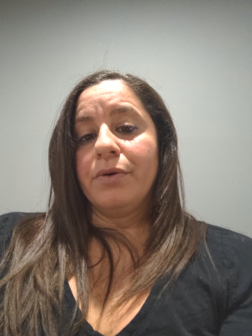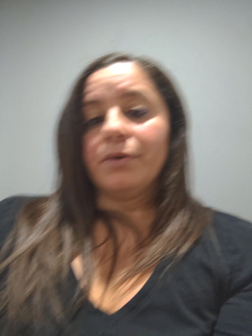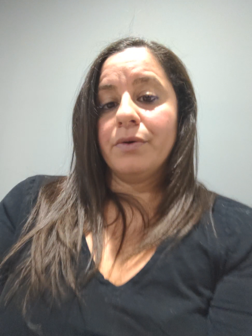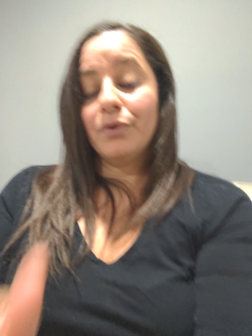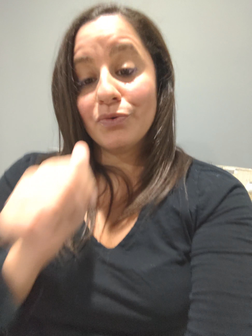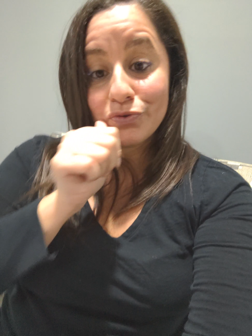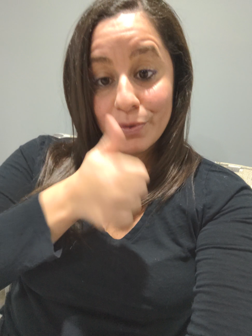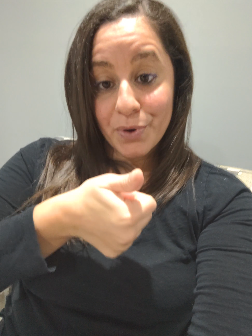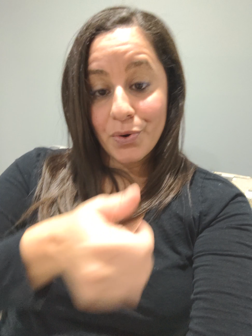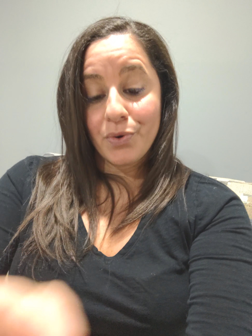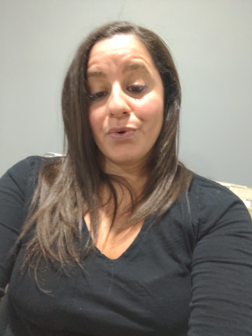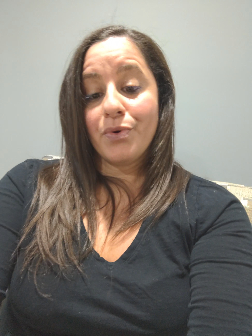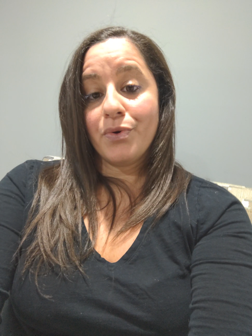tomorrow